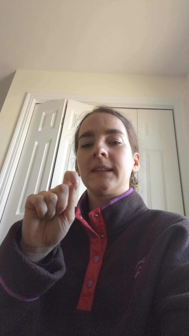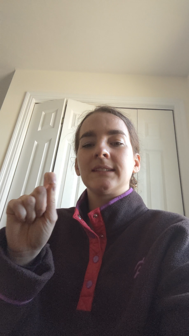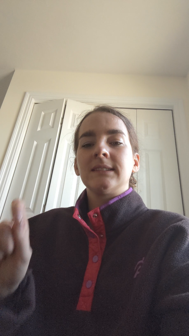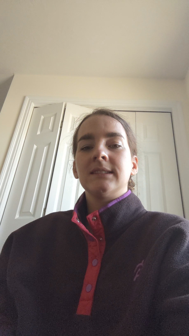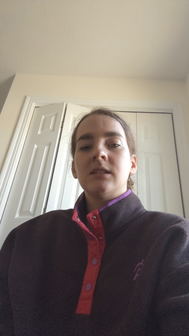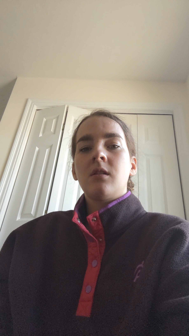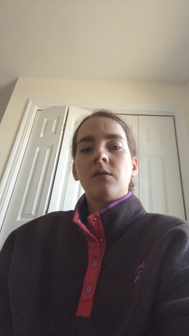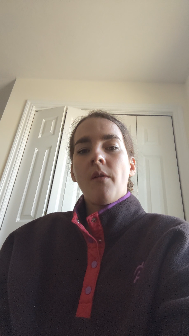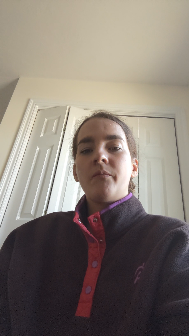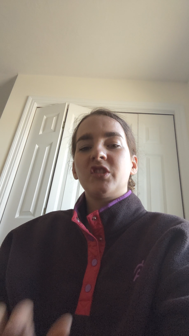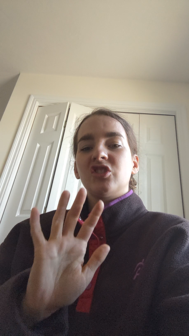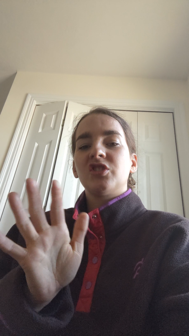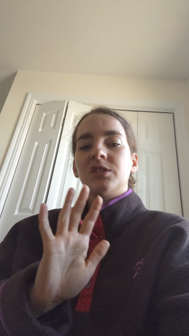cheese